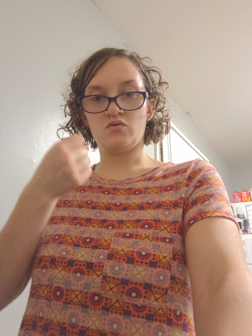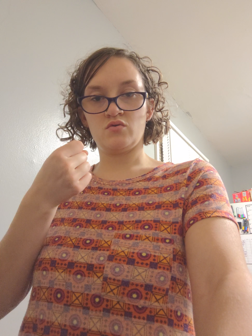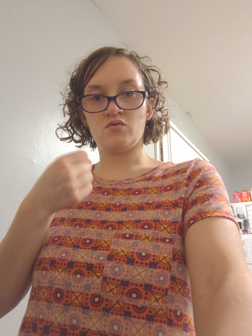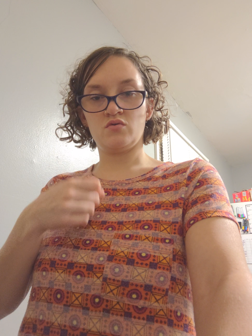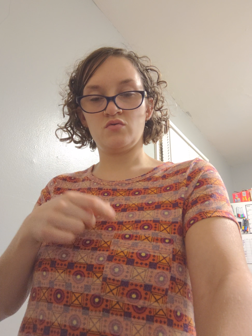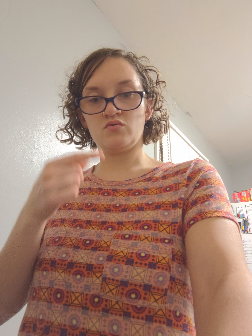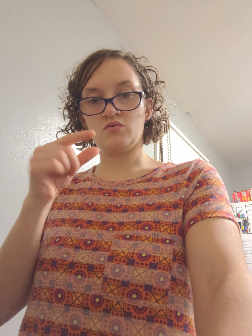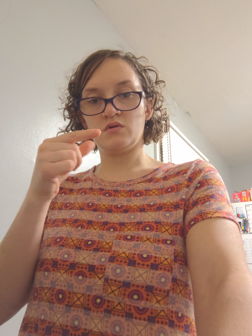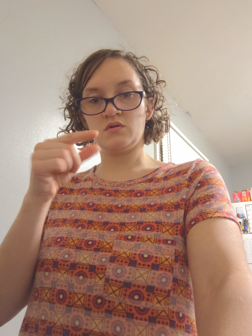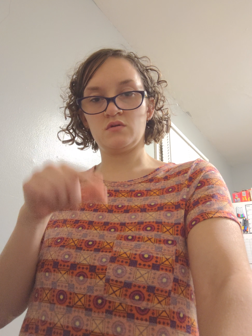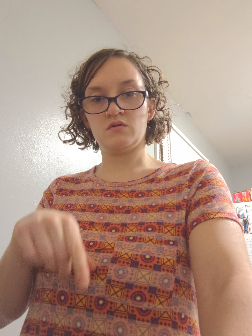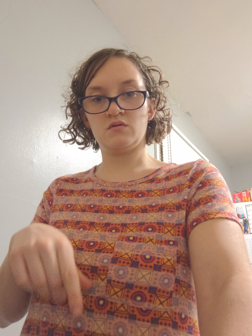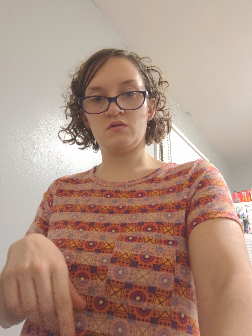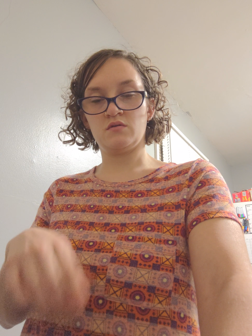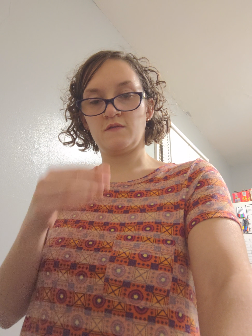green